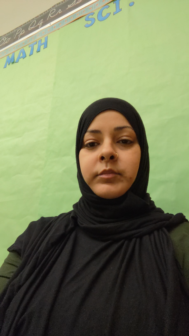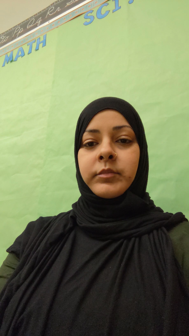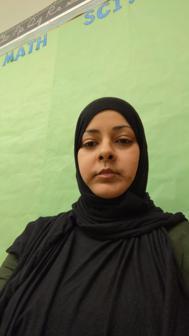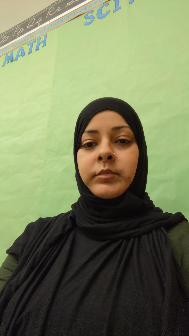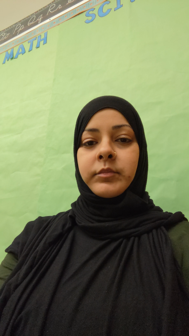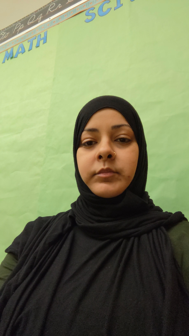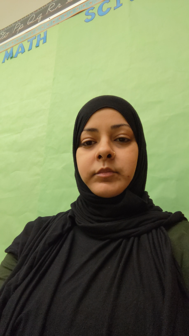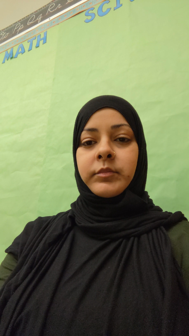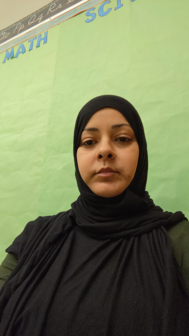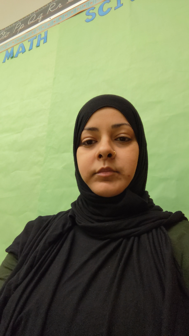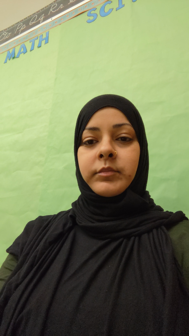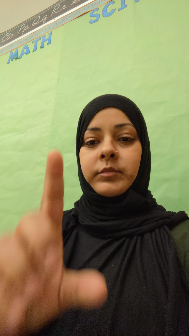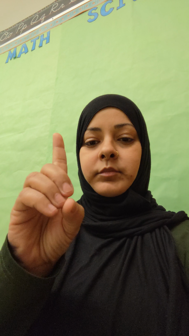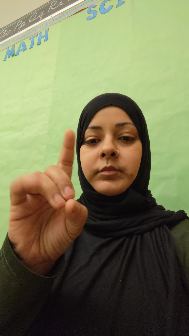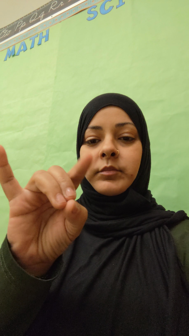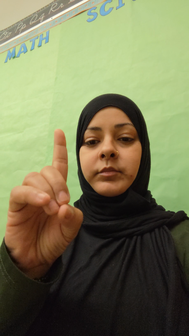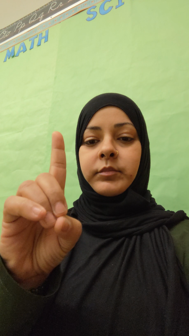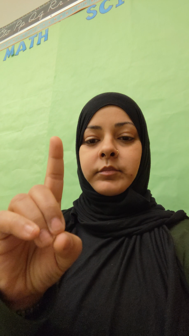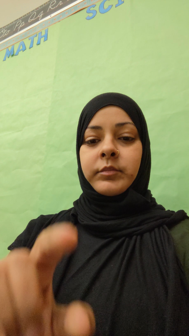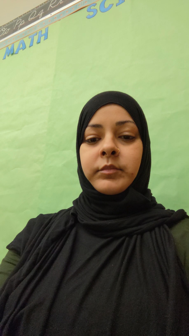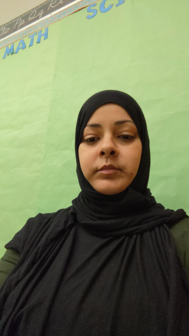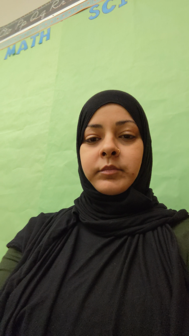did